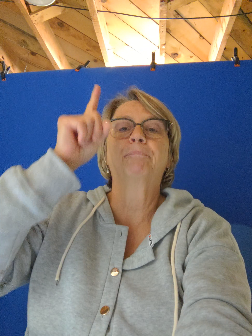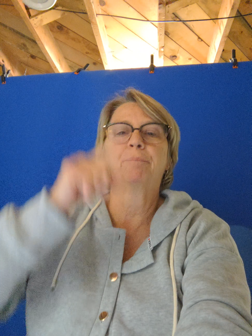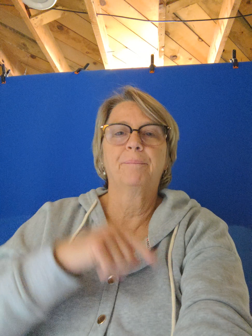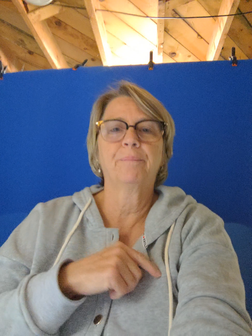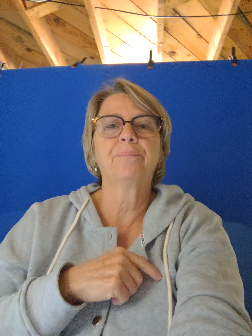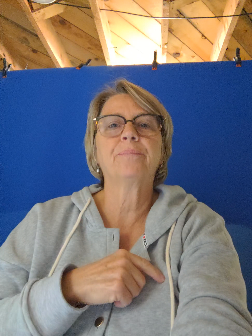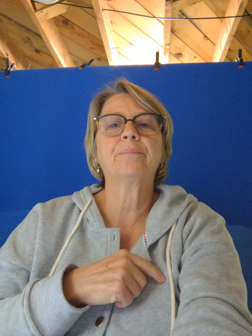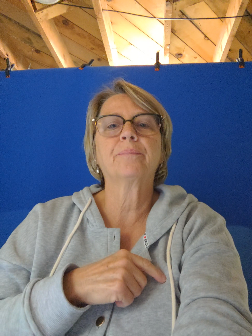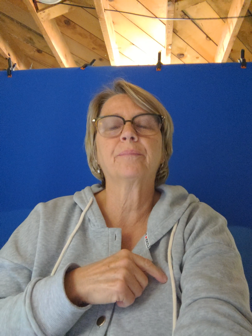up